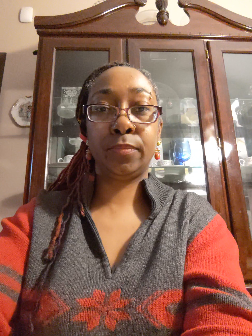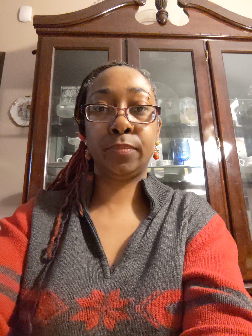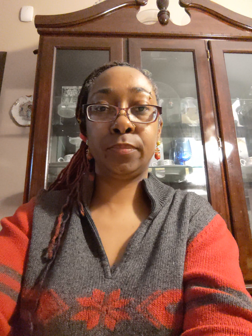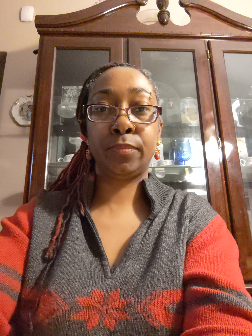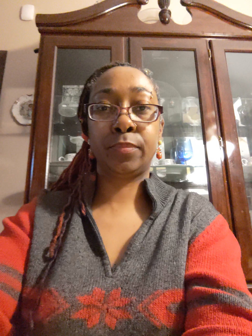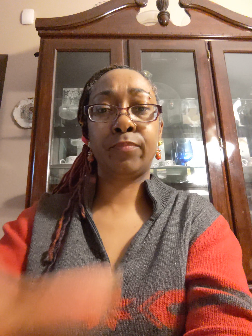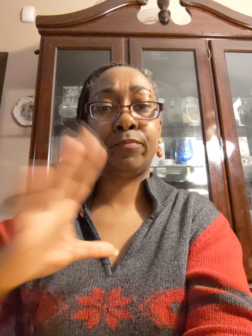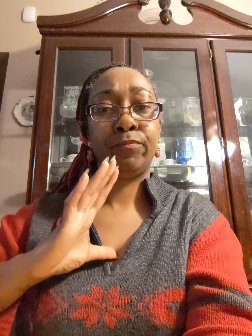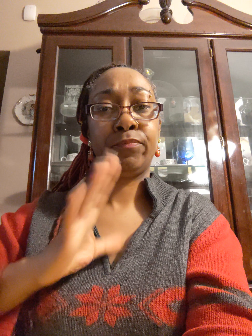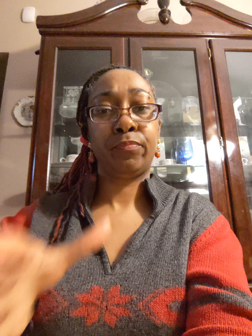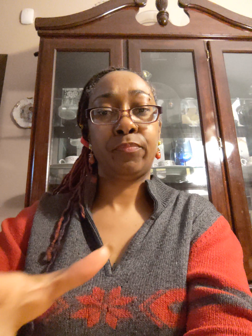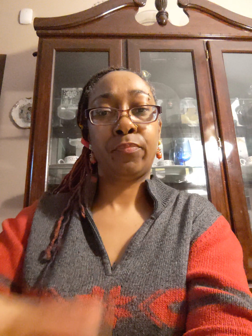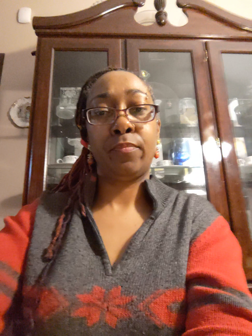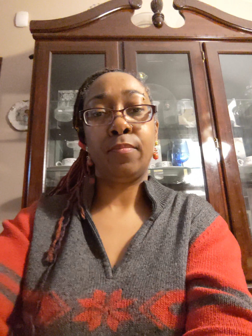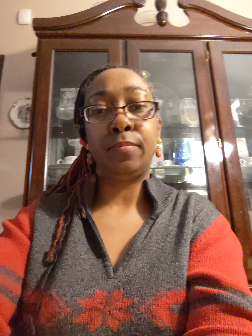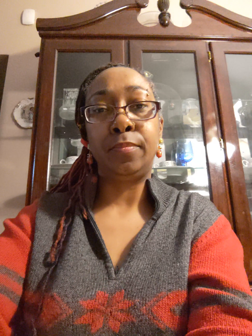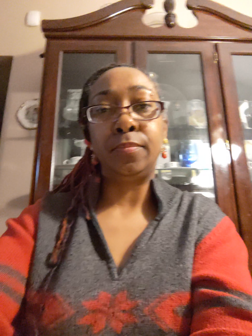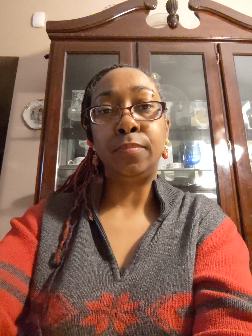fine